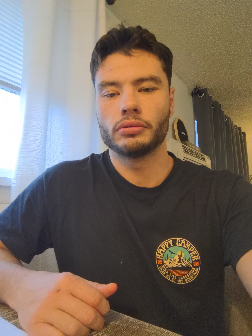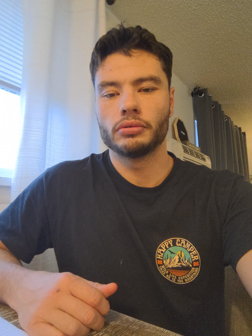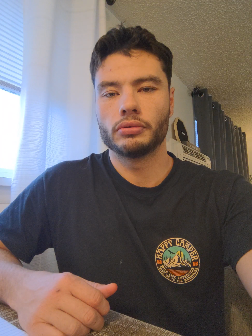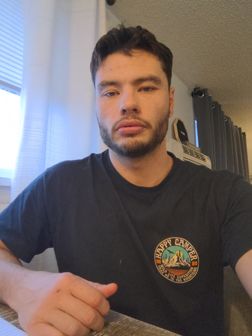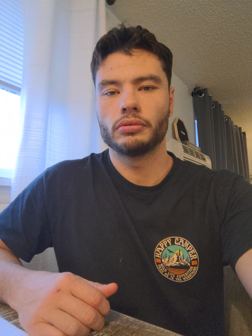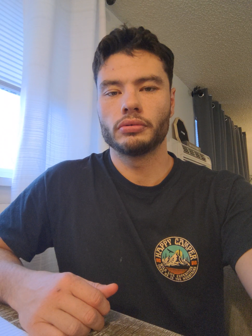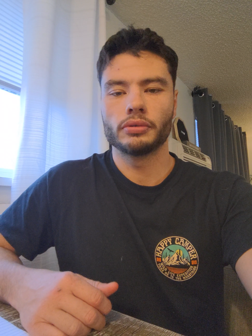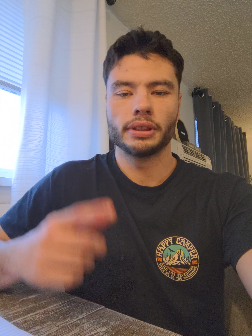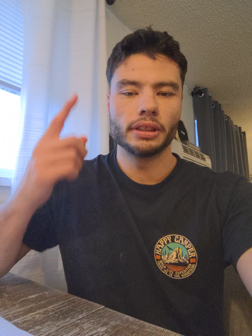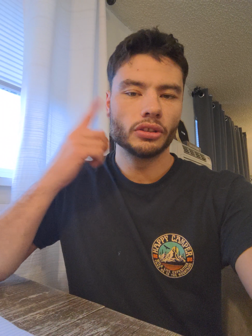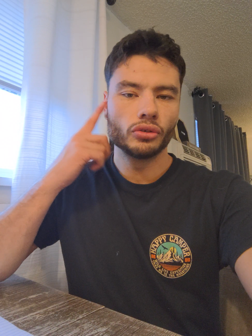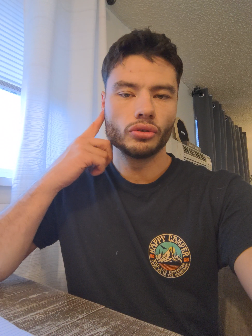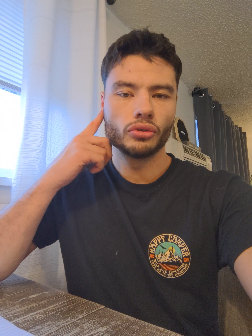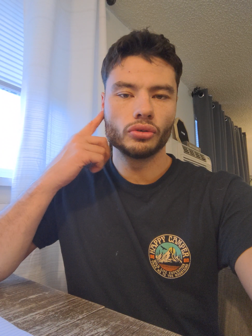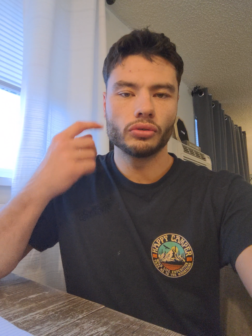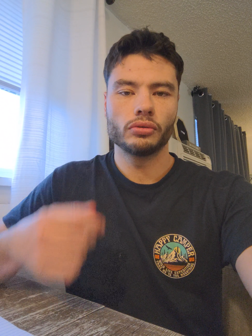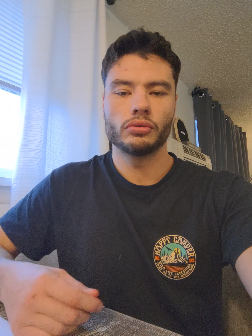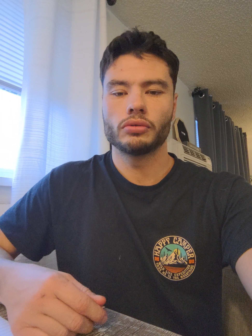ear